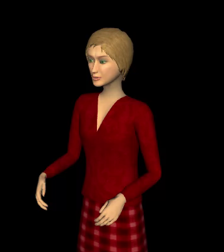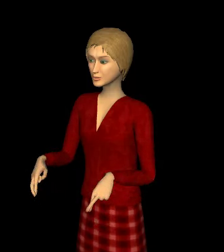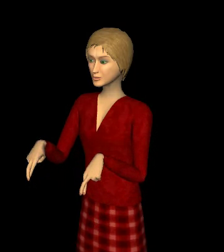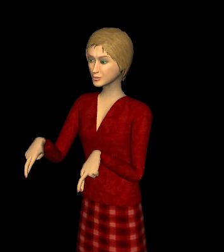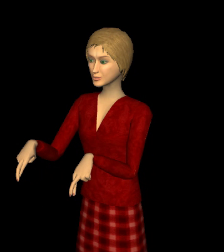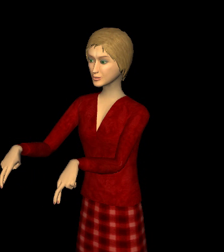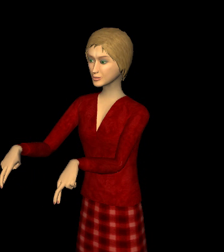طريق